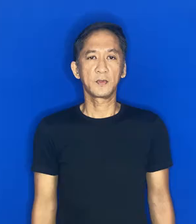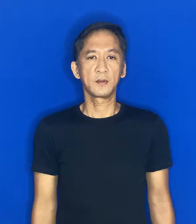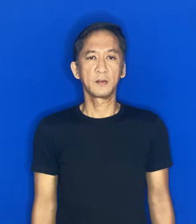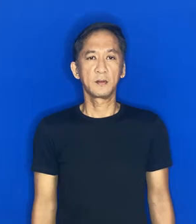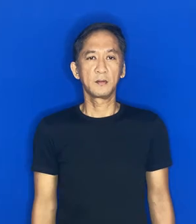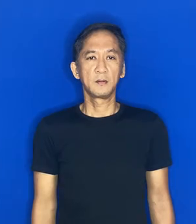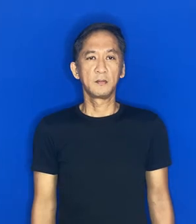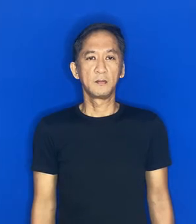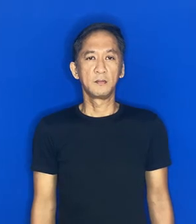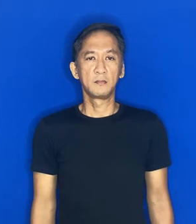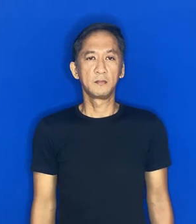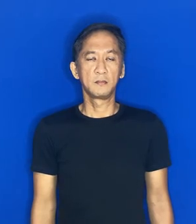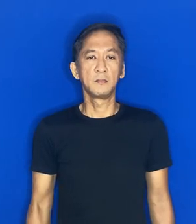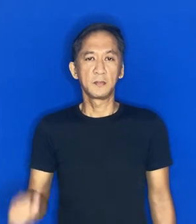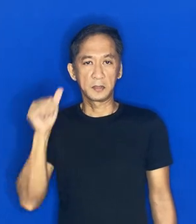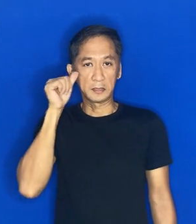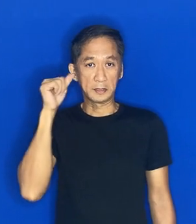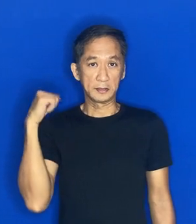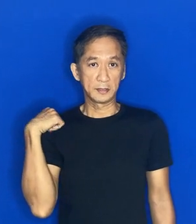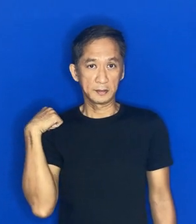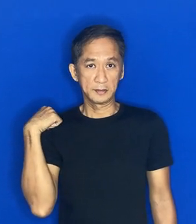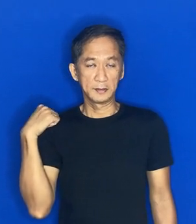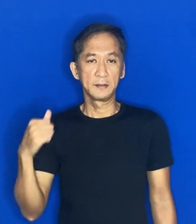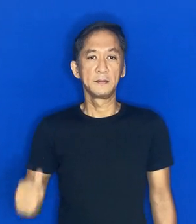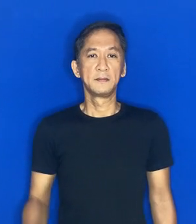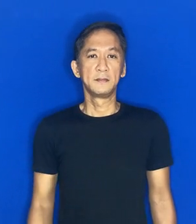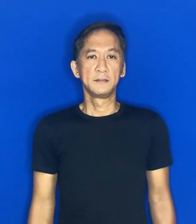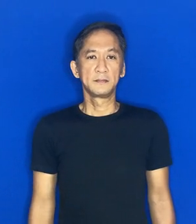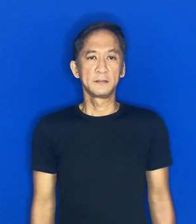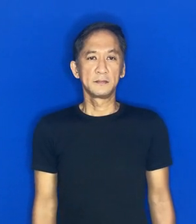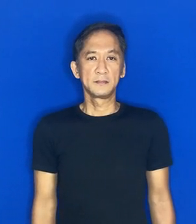yesterday